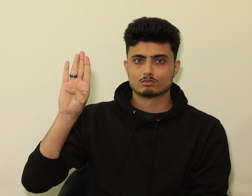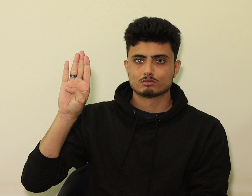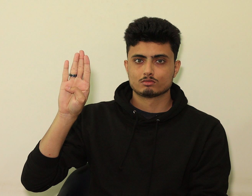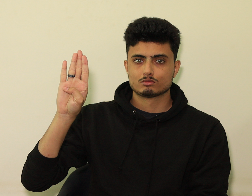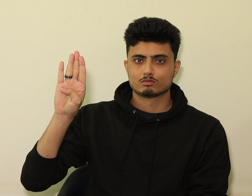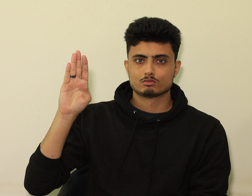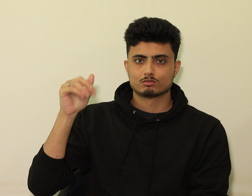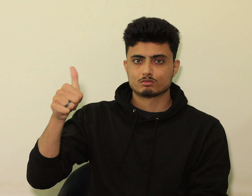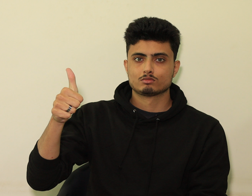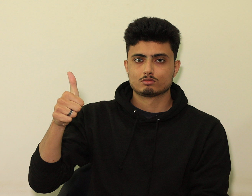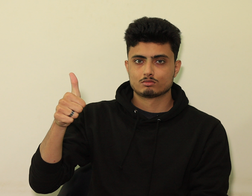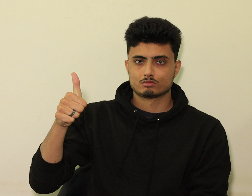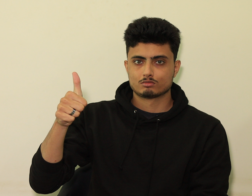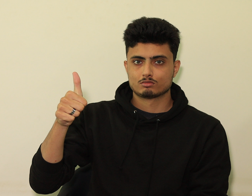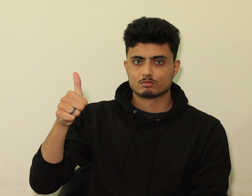best